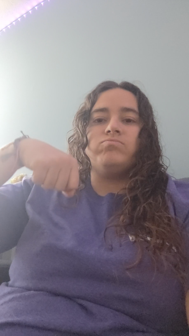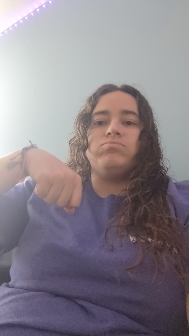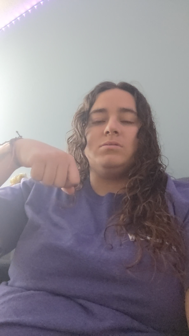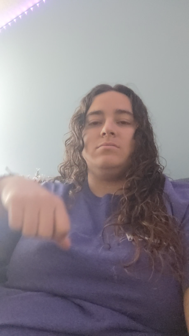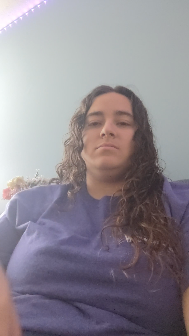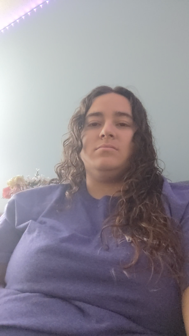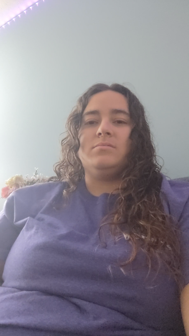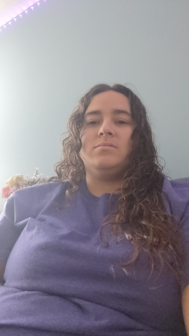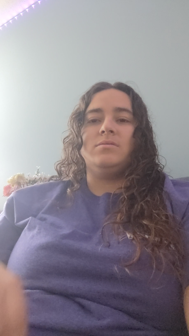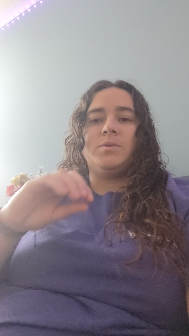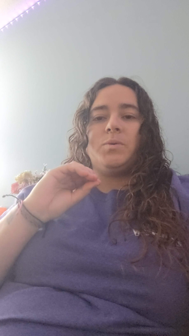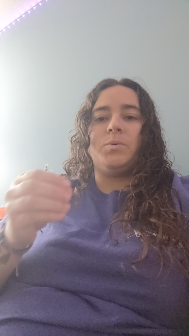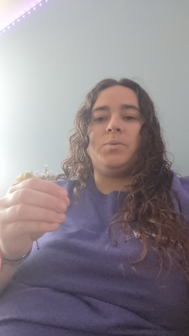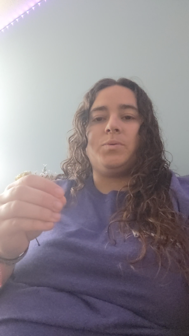none